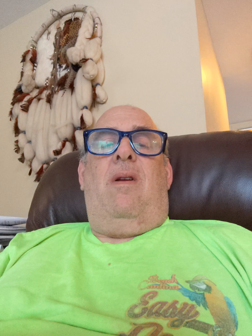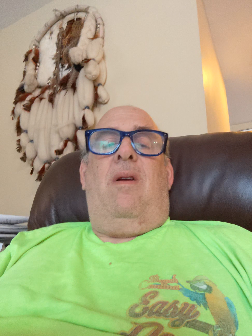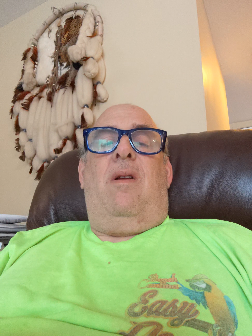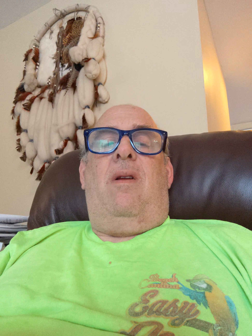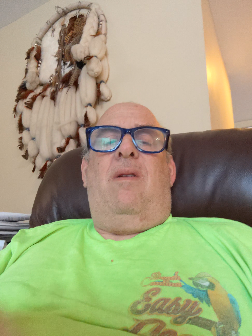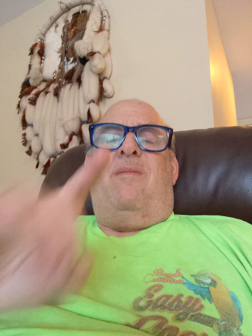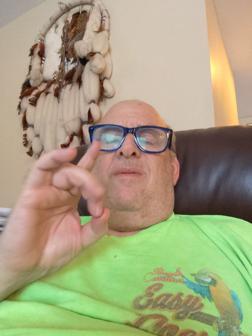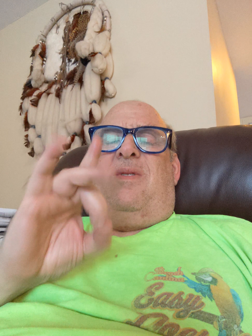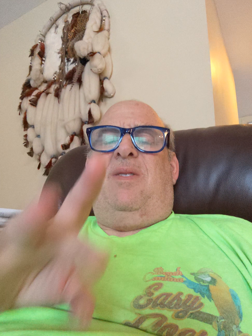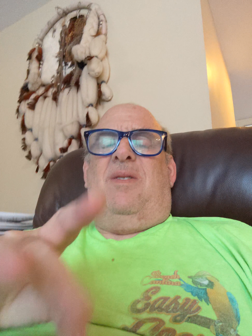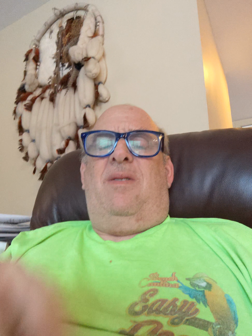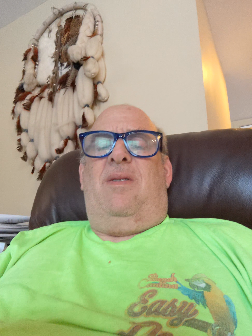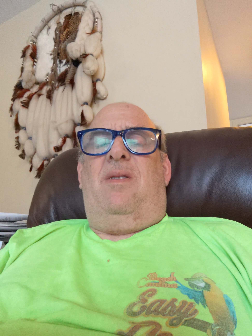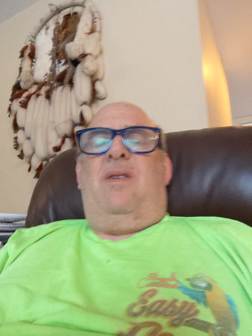hate